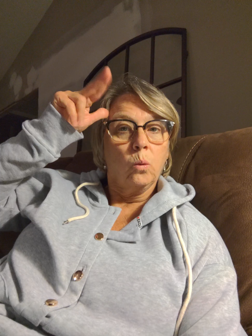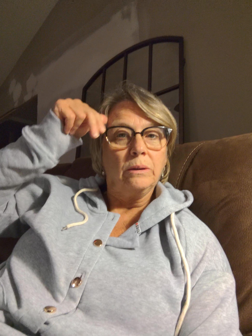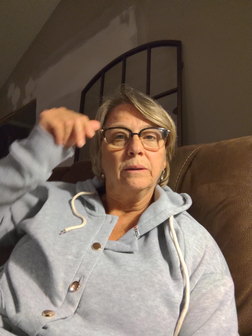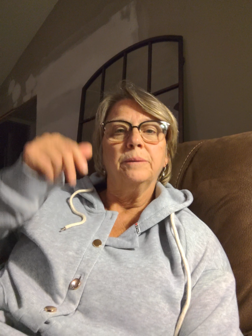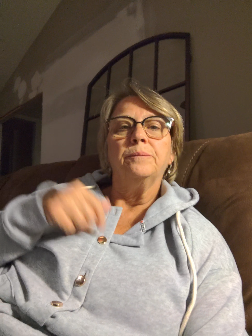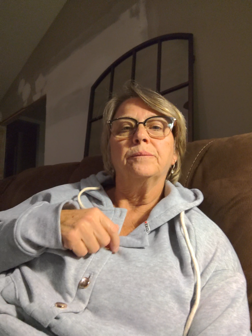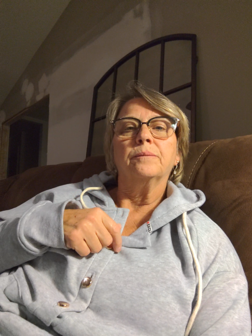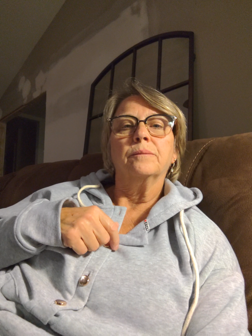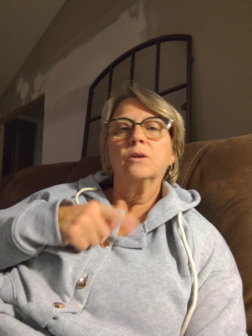horse